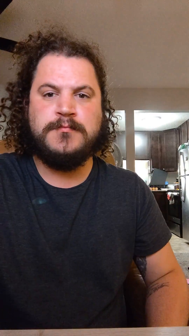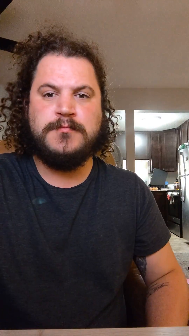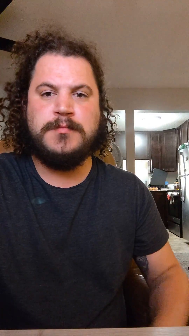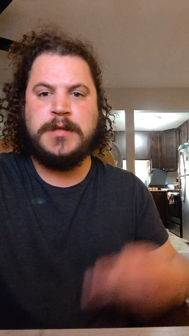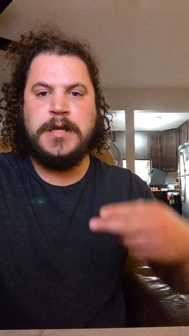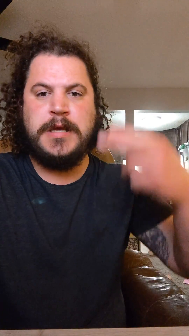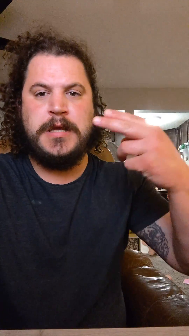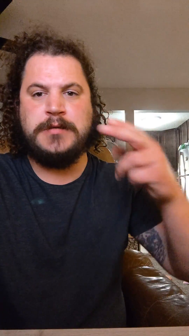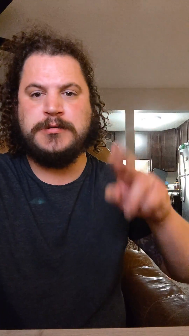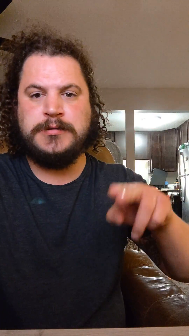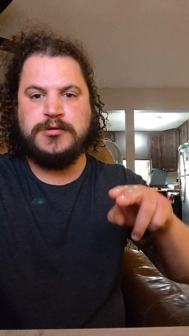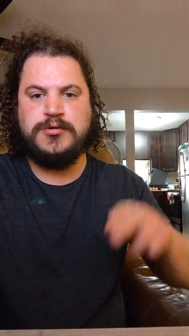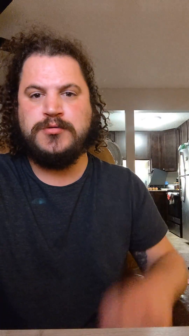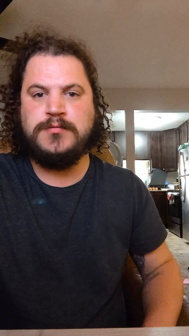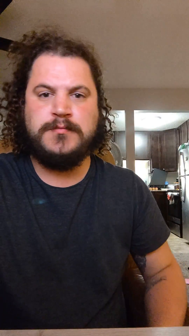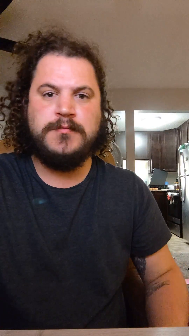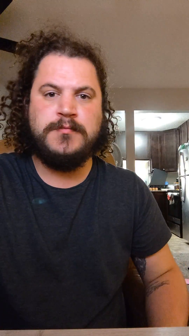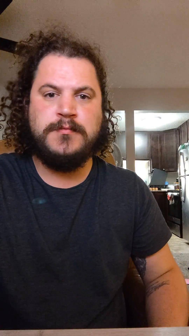high chair